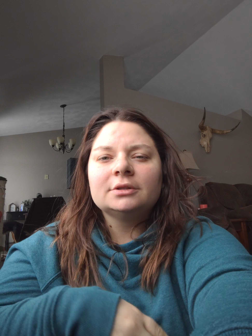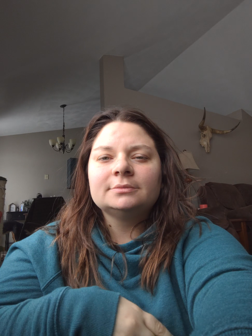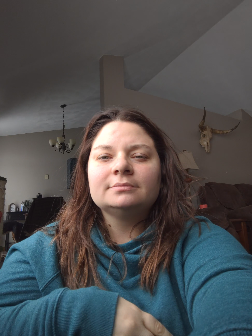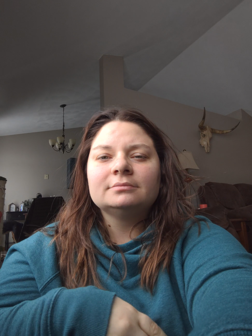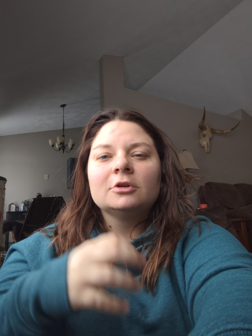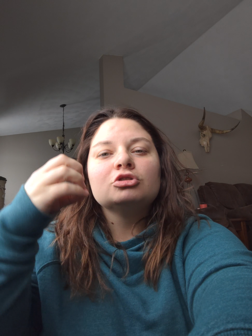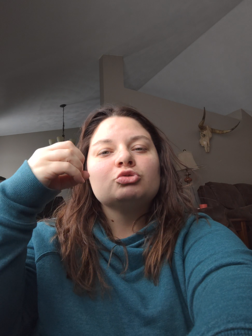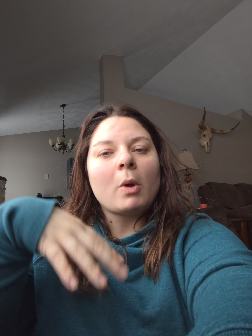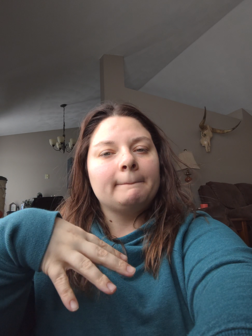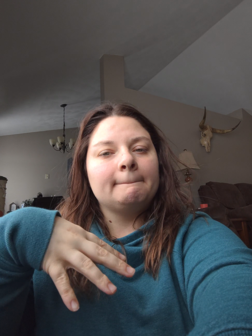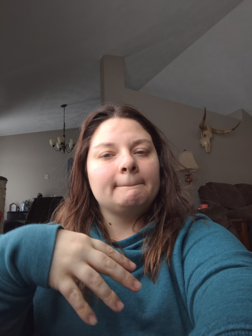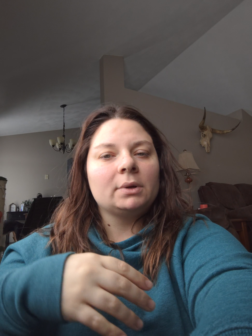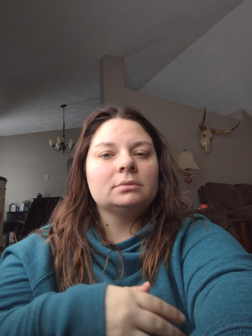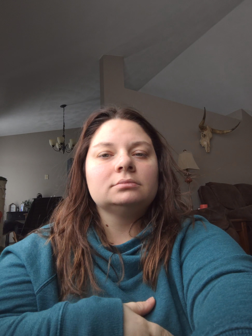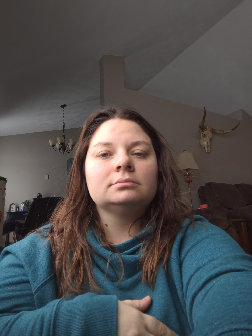drop